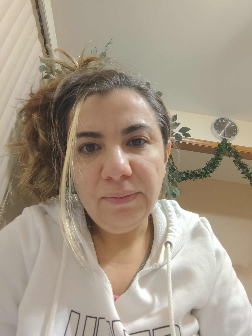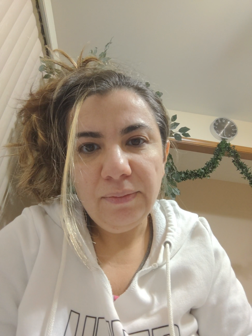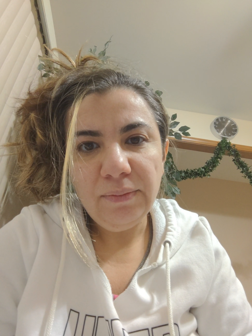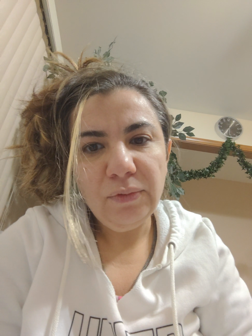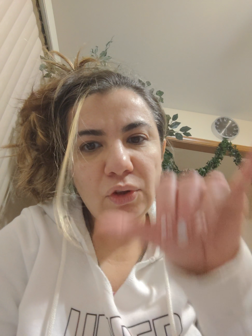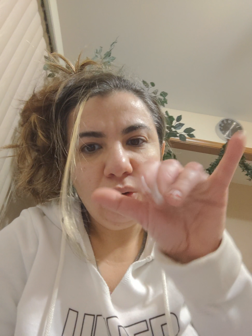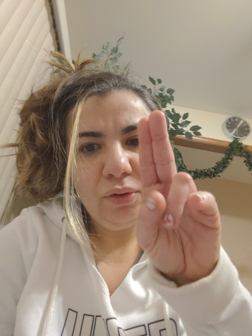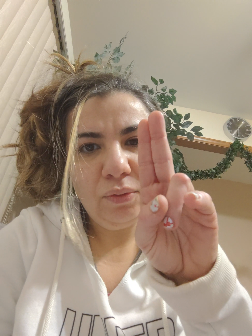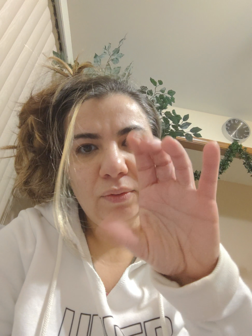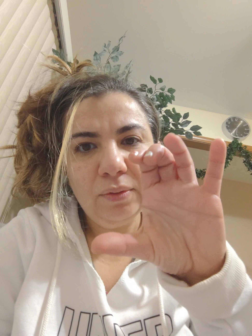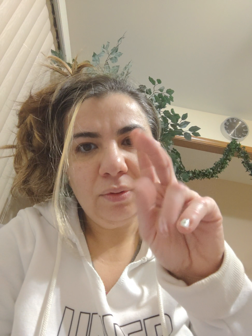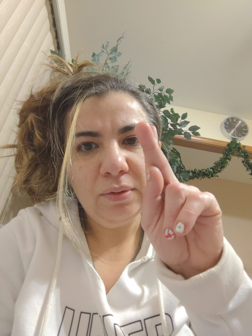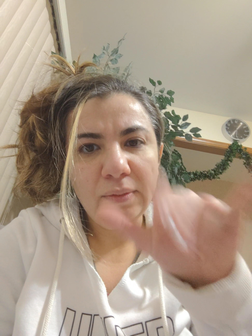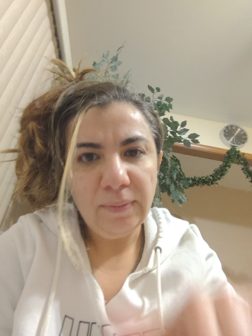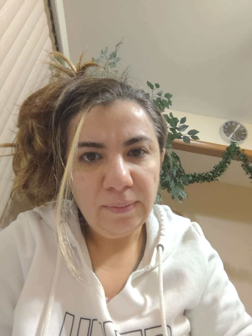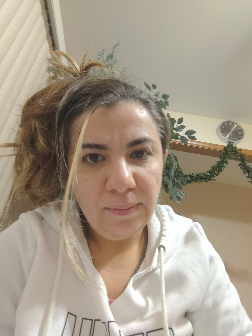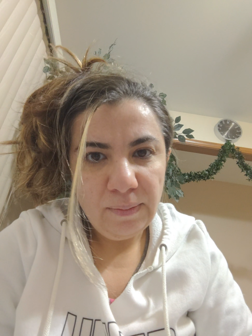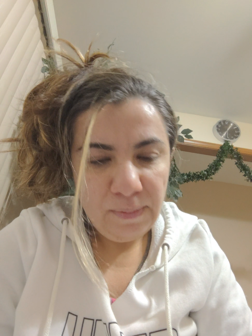yucky